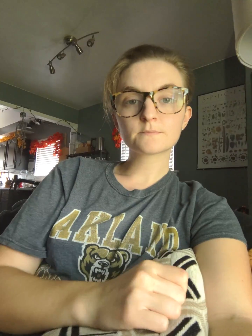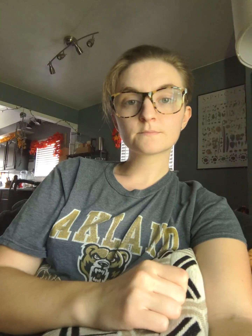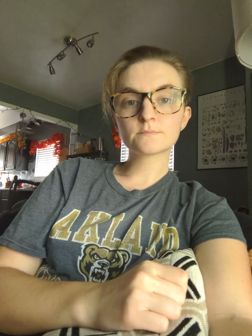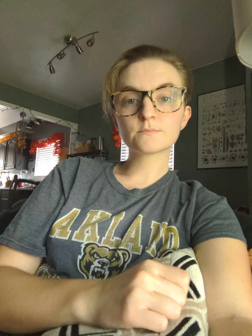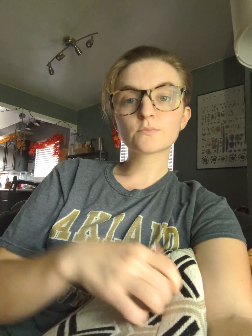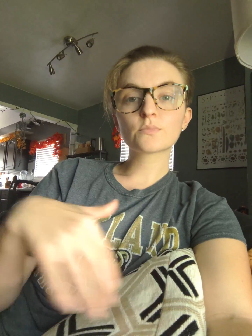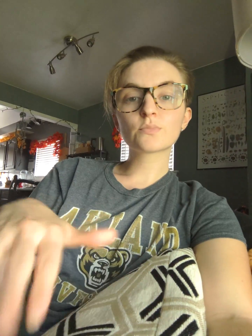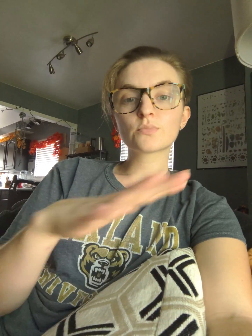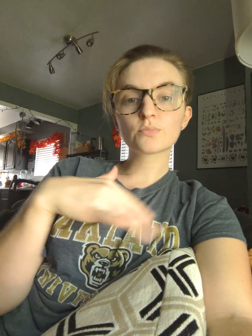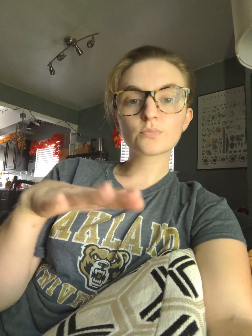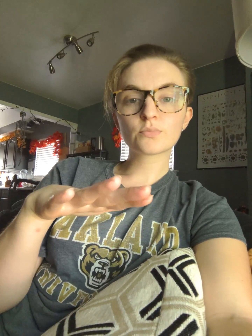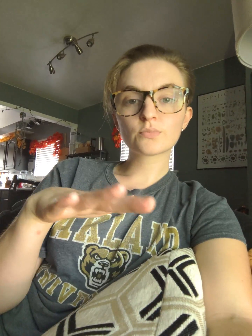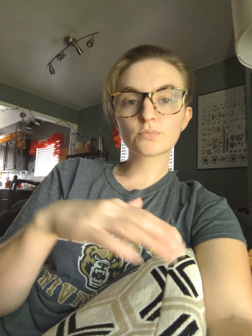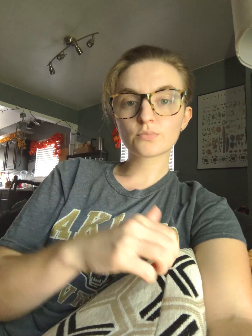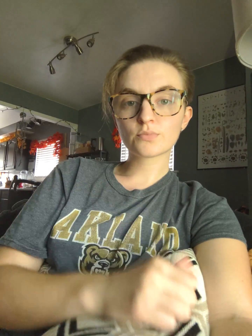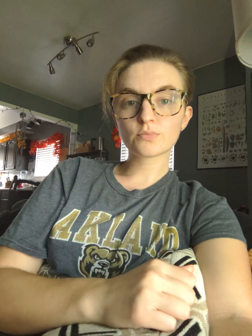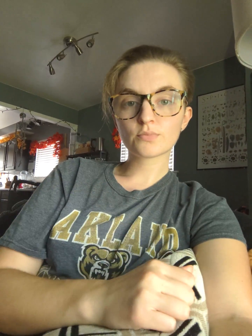around